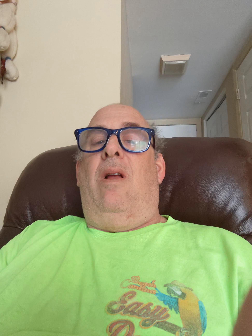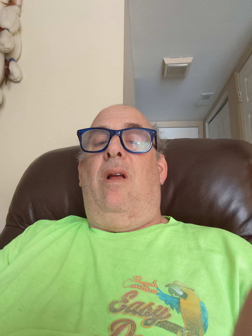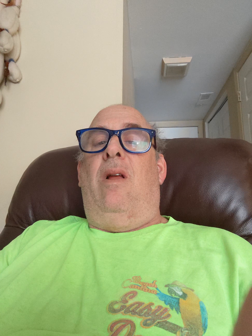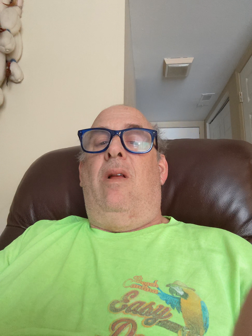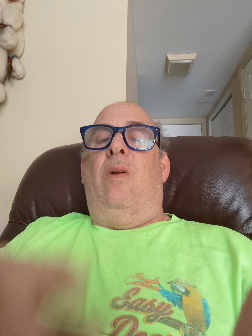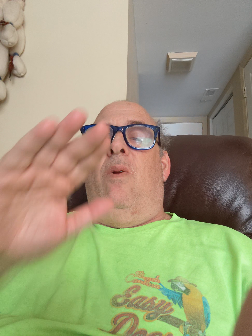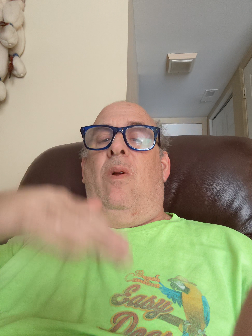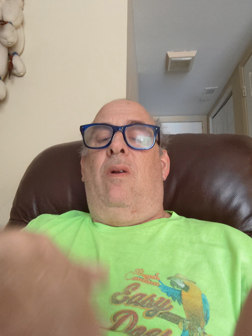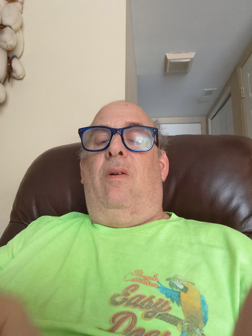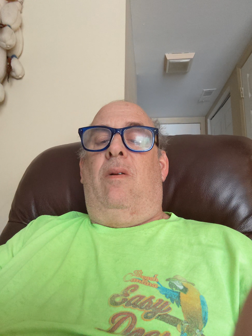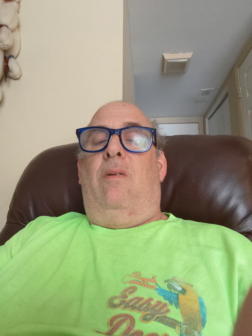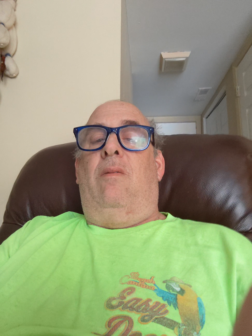on